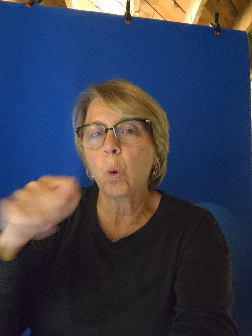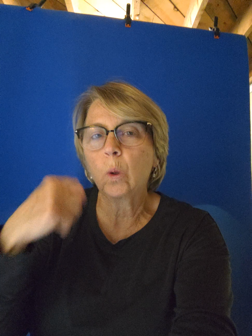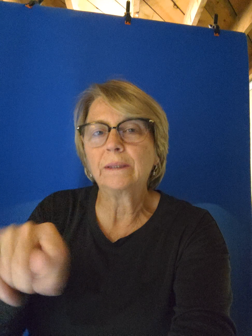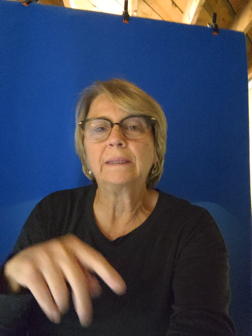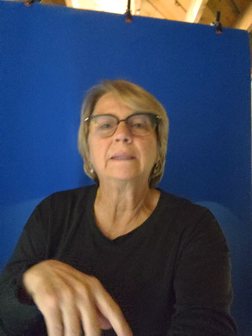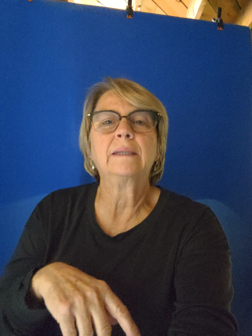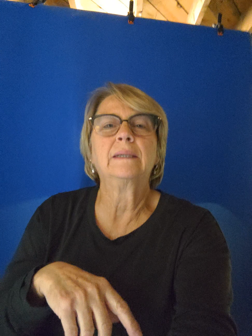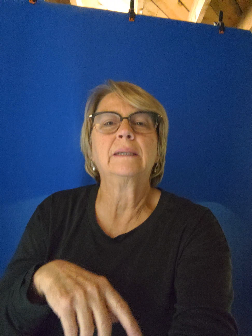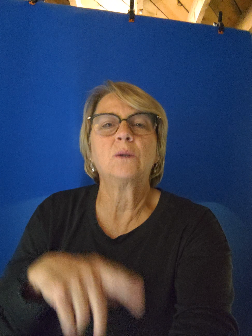toy